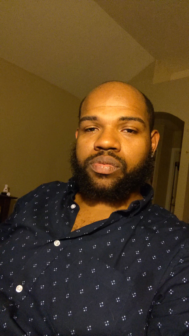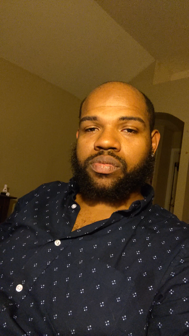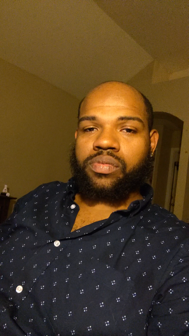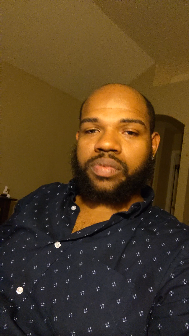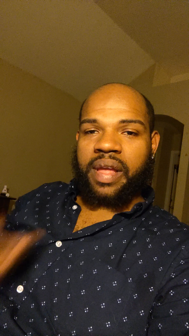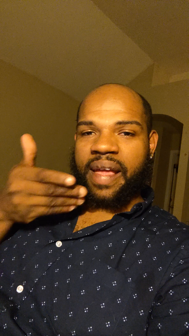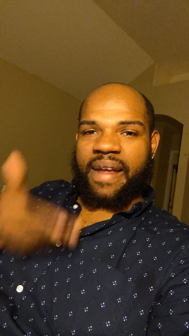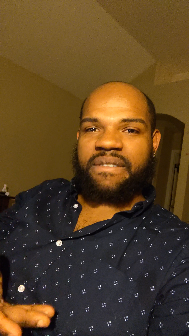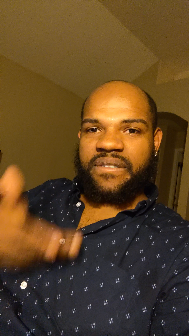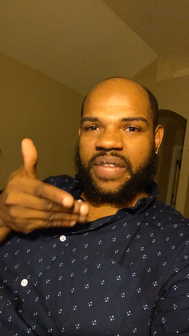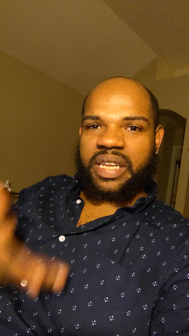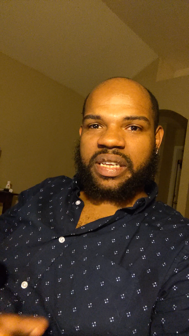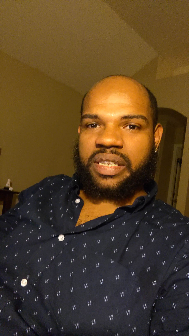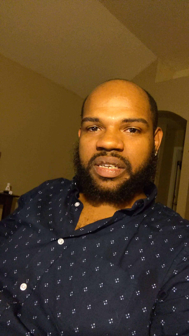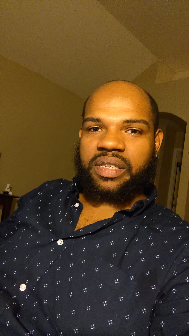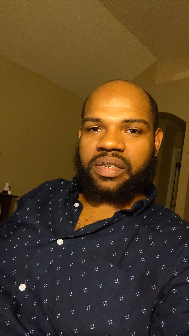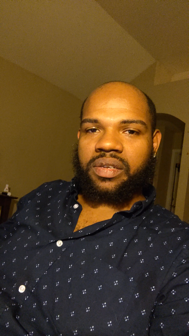heavy